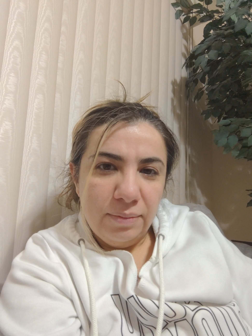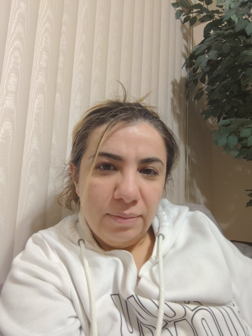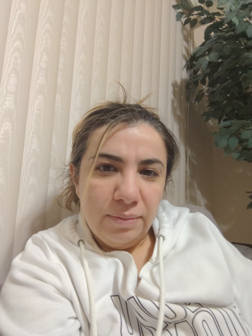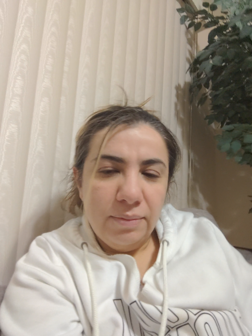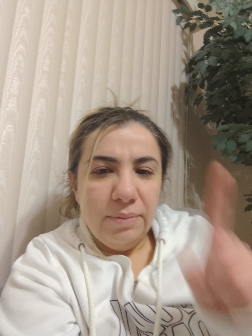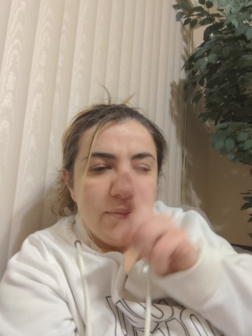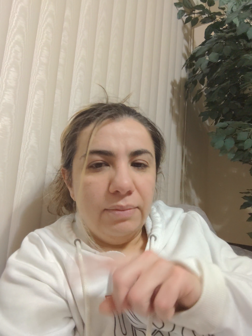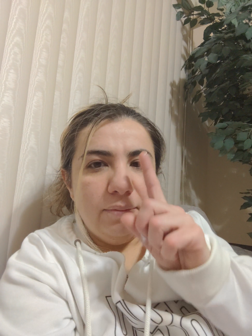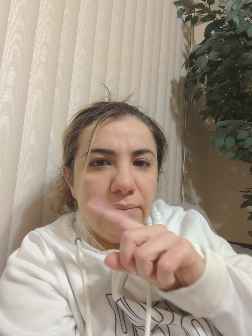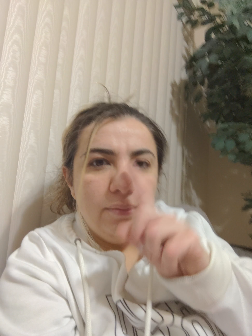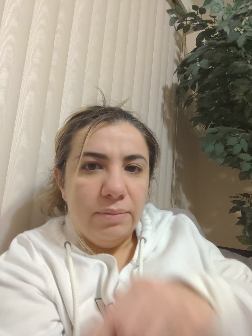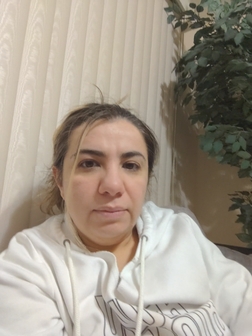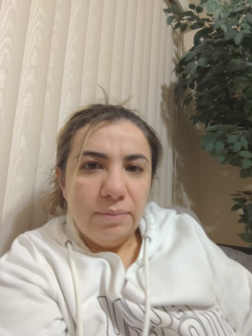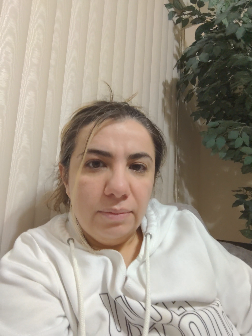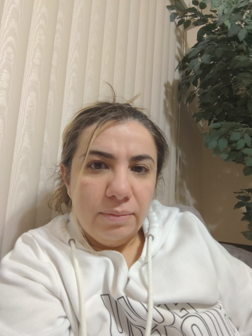mouse